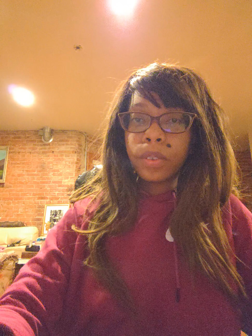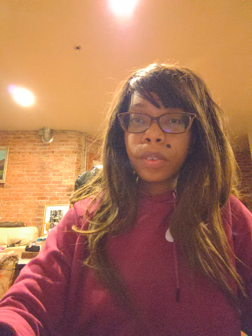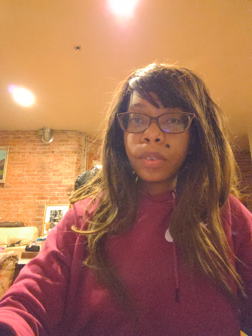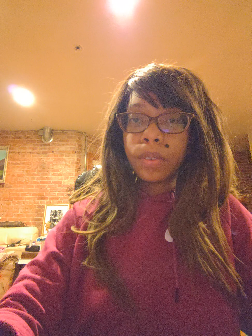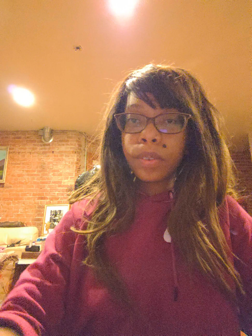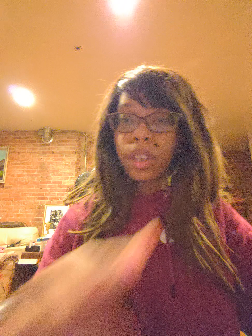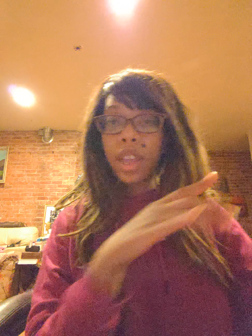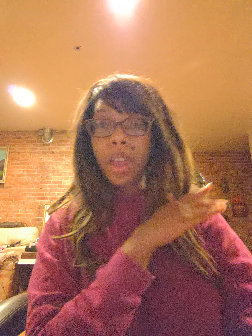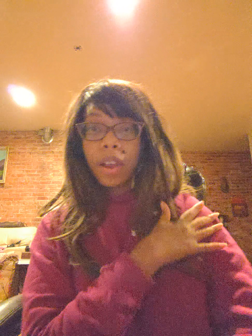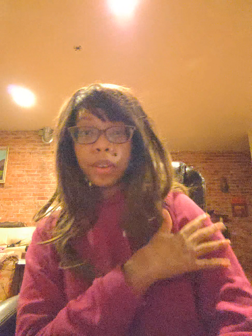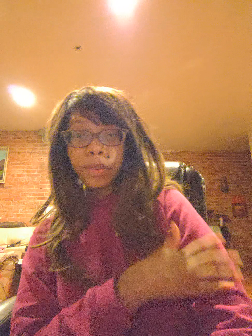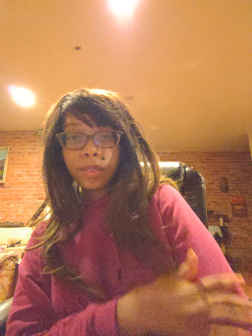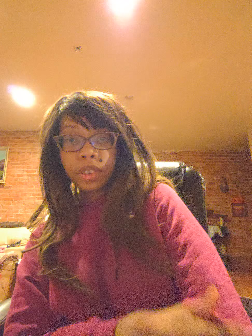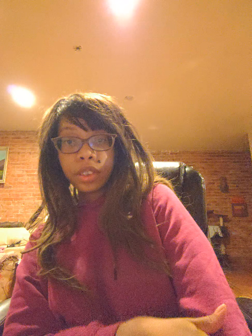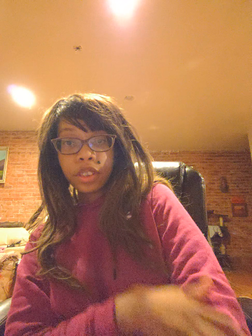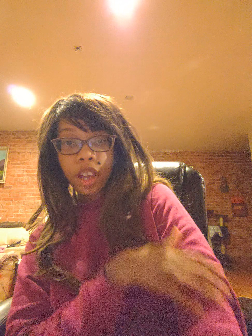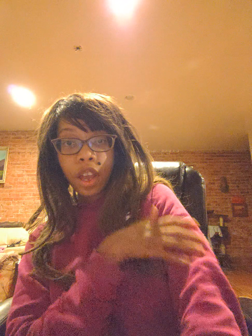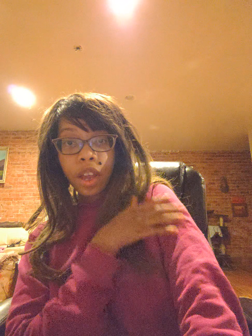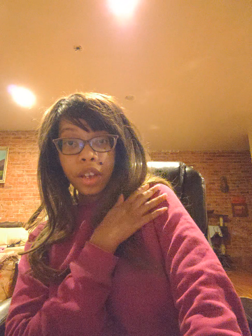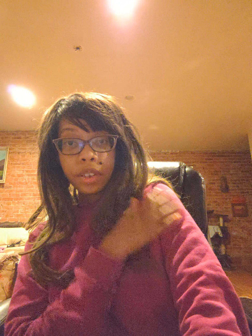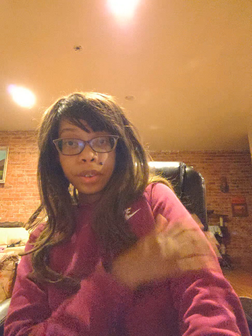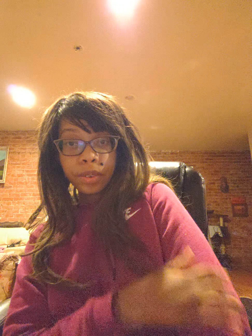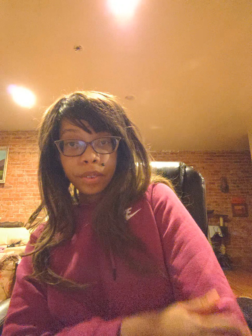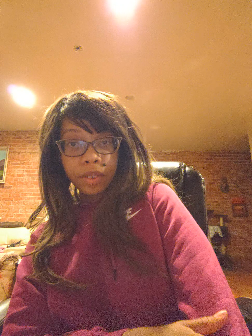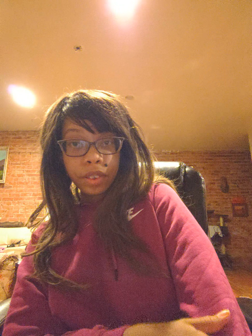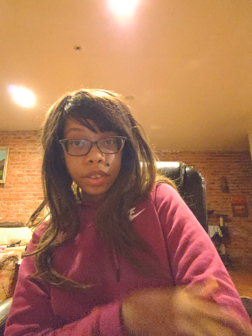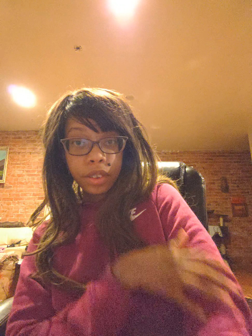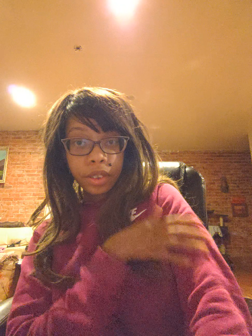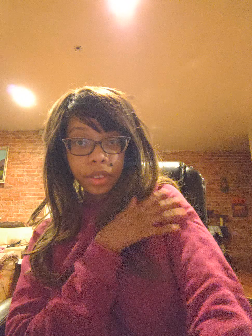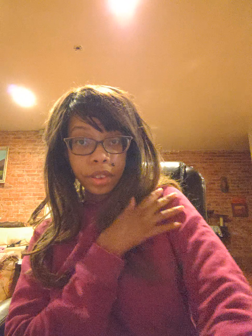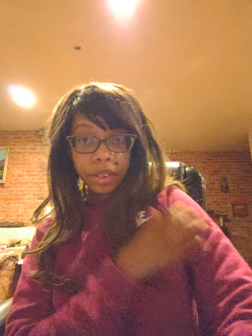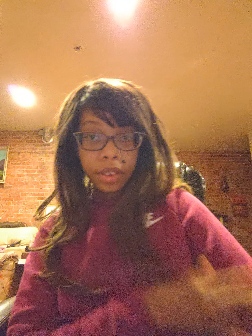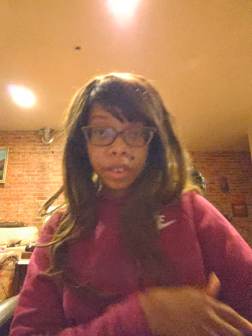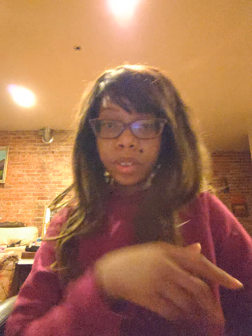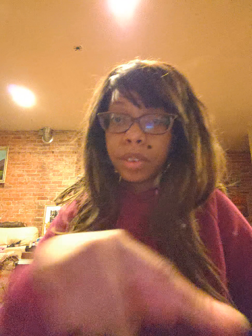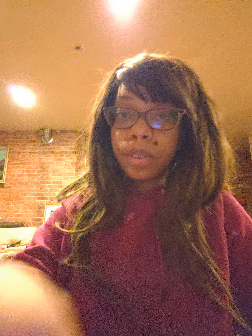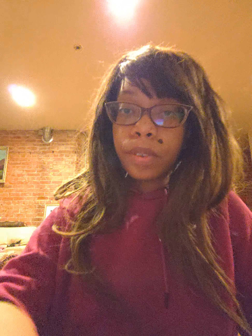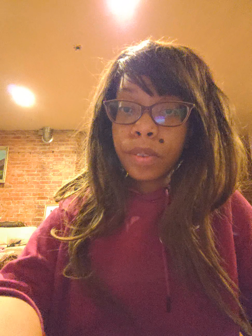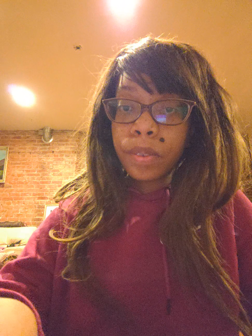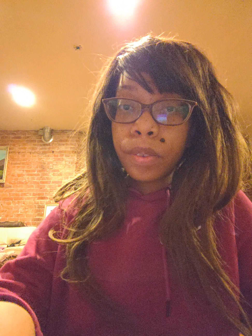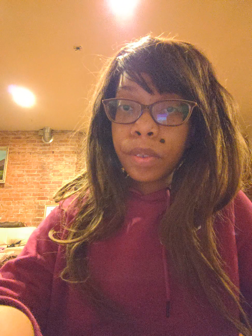arm